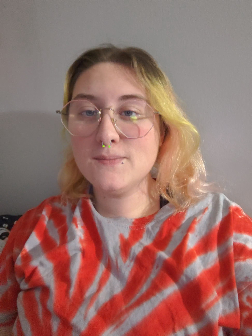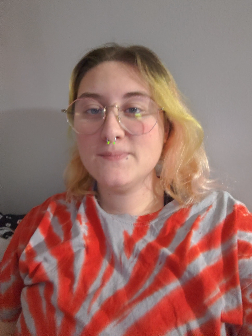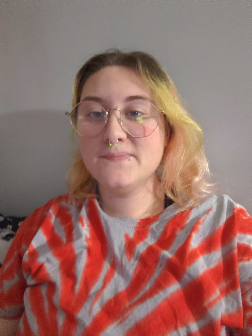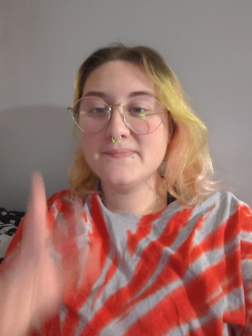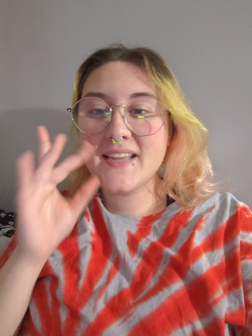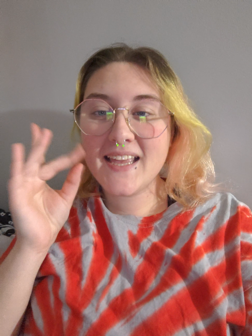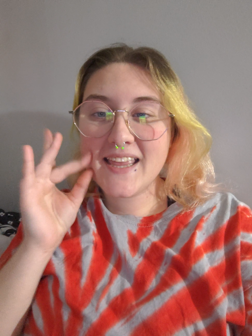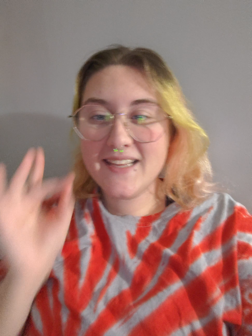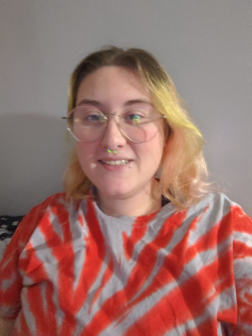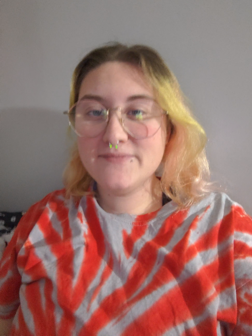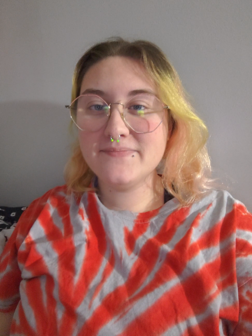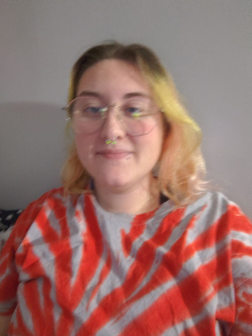kitty